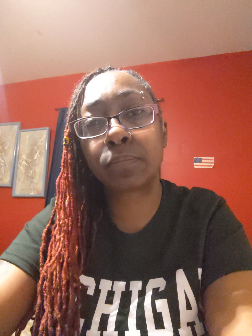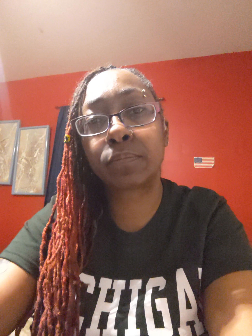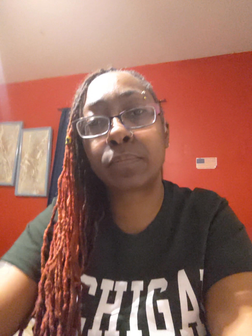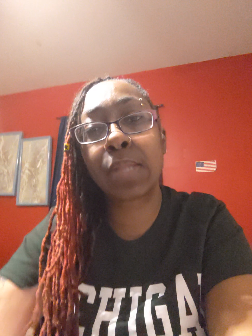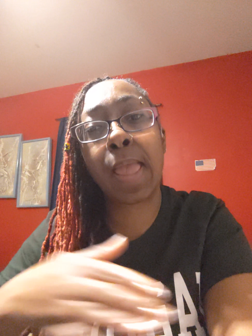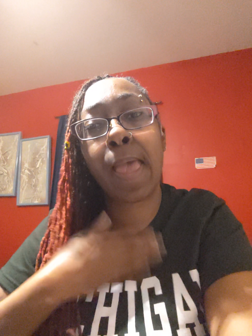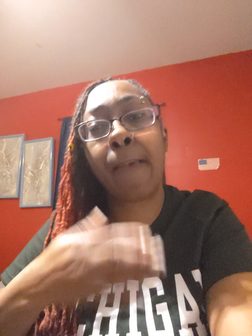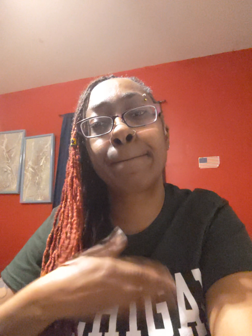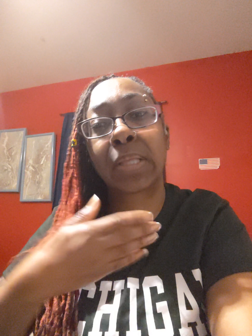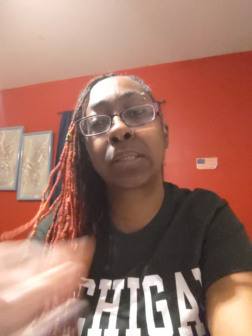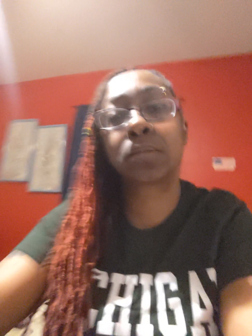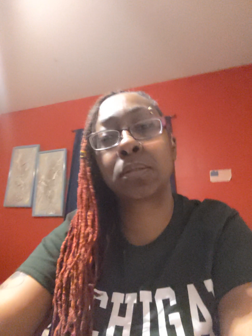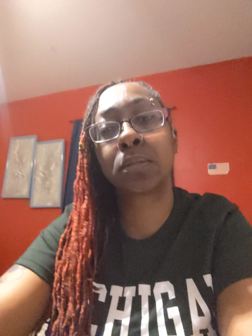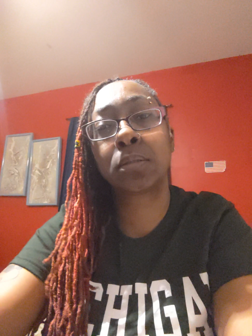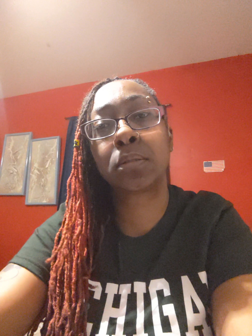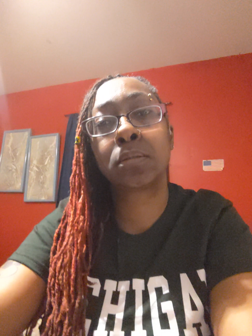happy